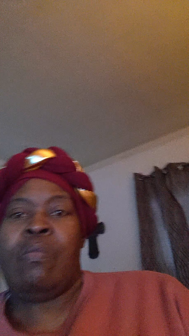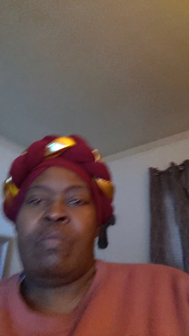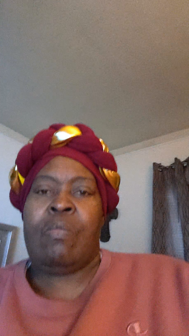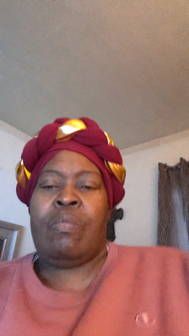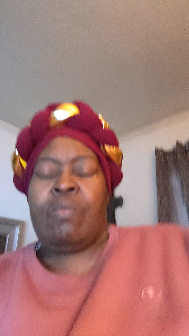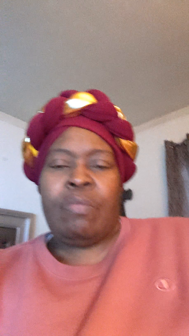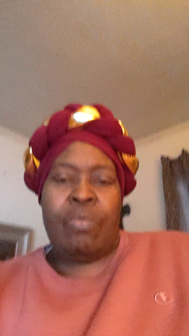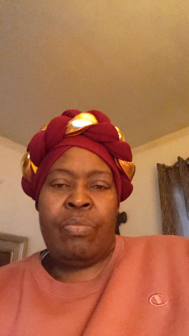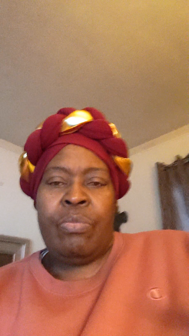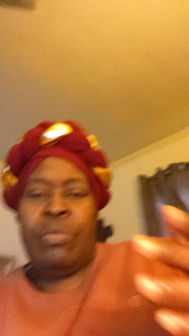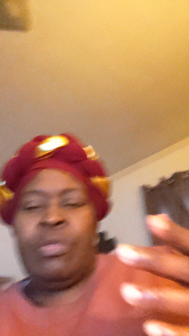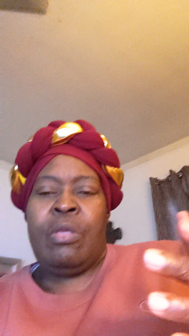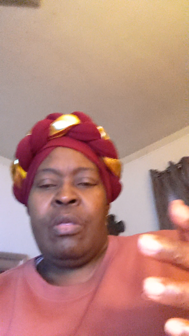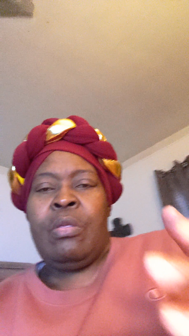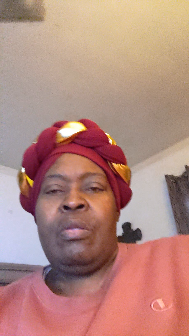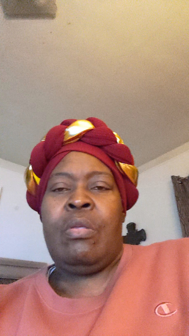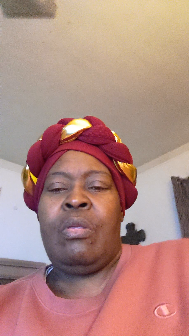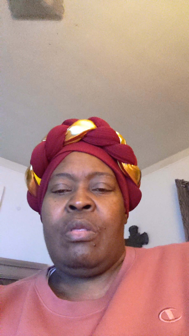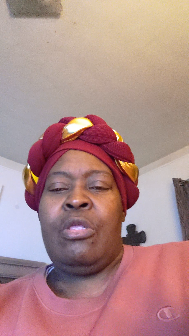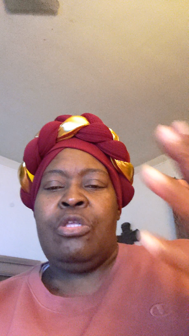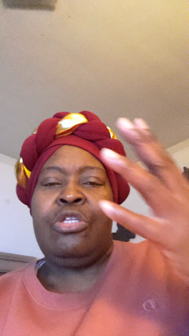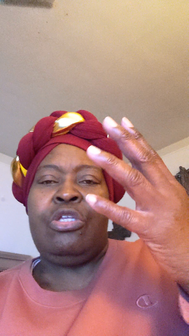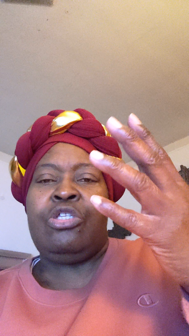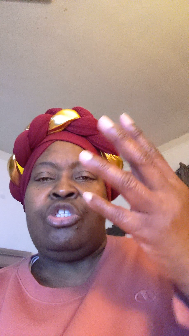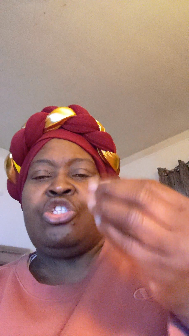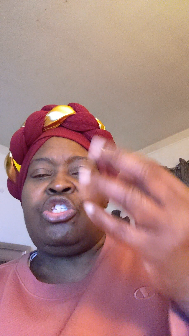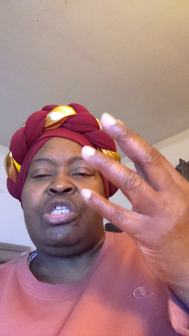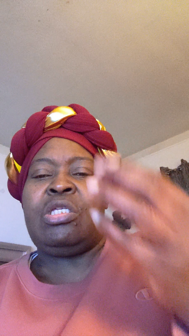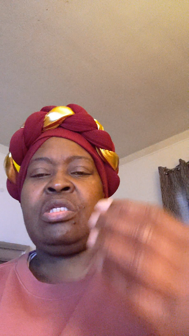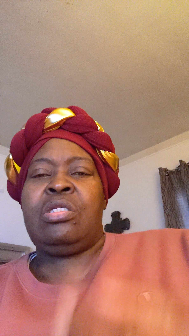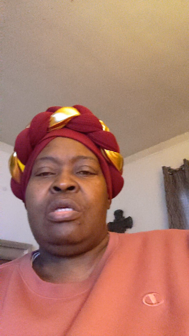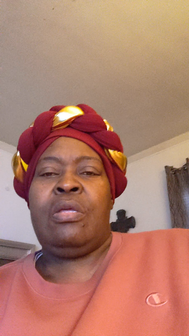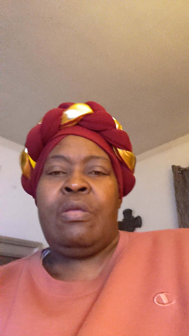gentle